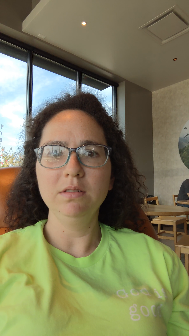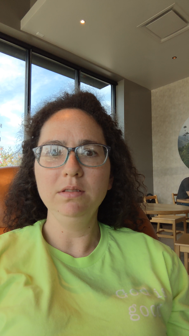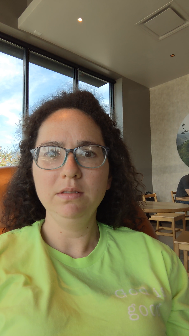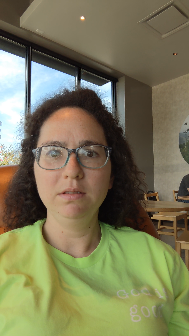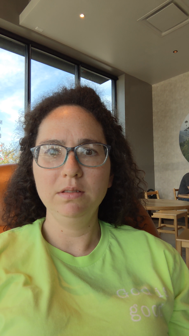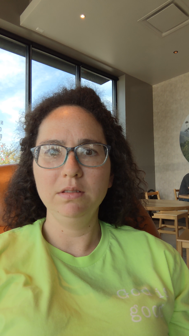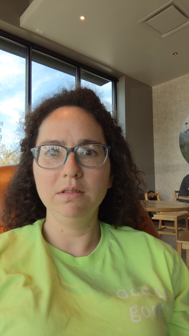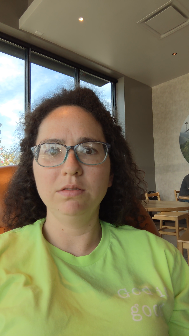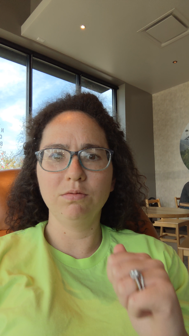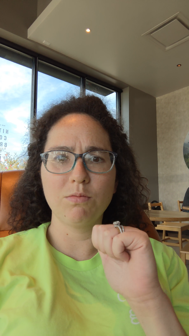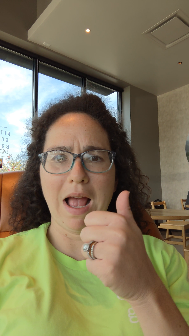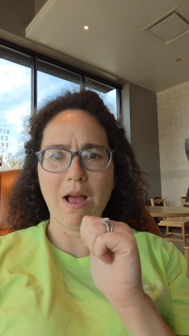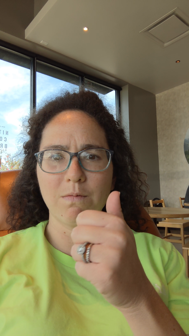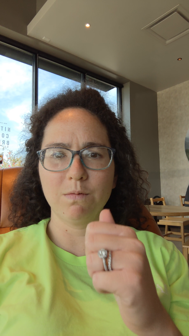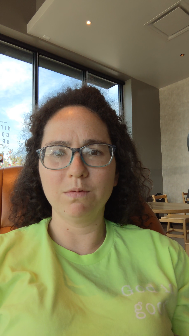how